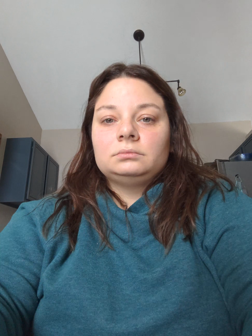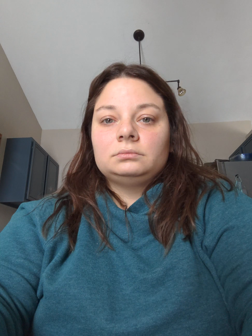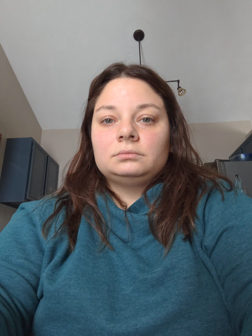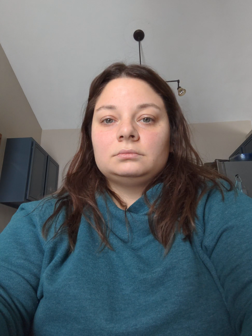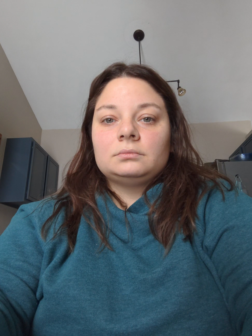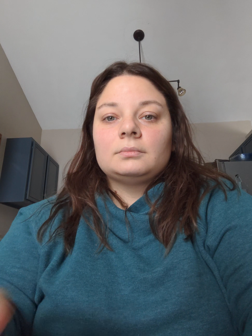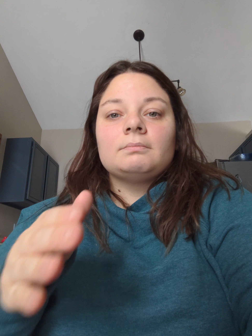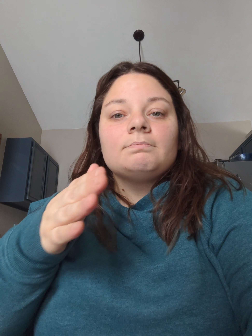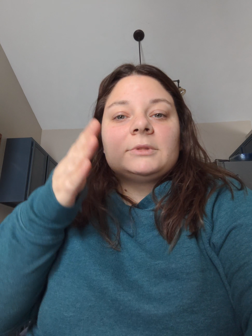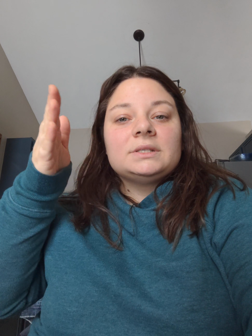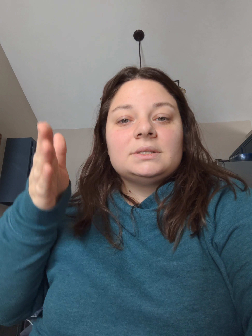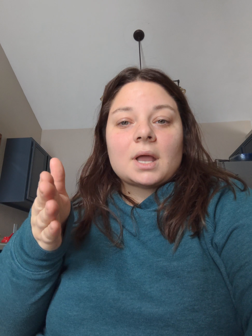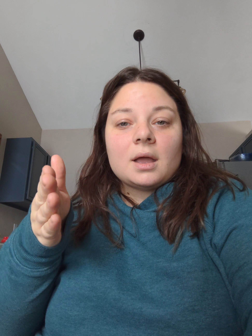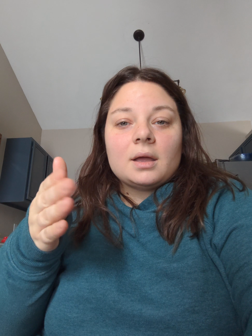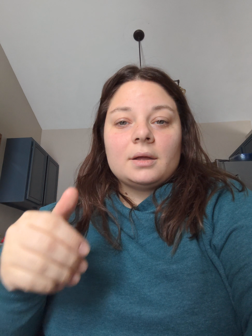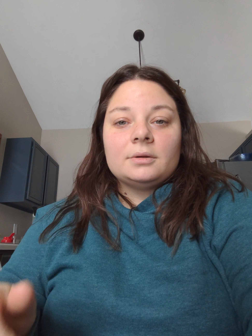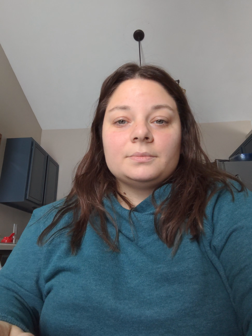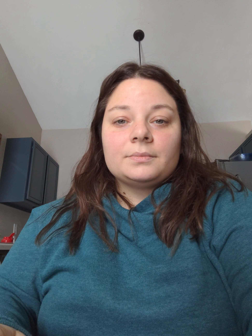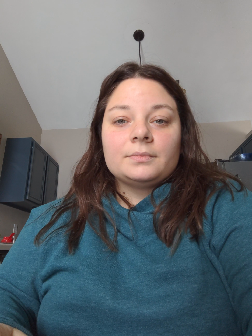beside